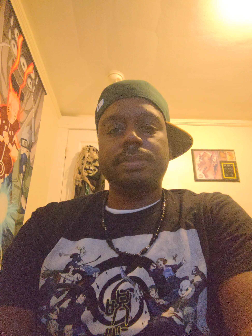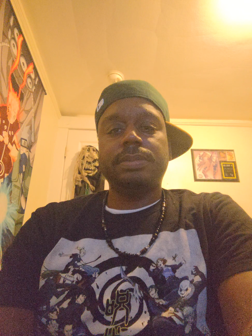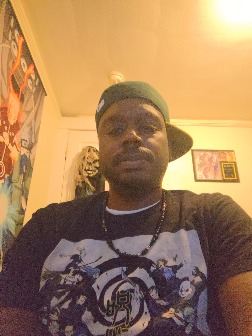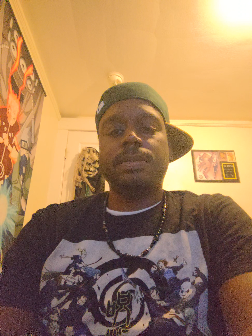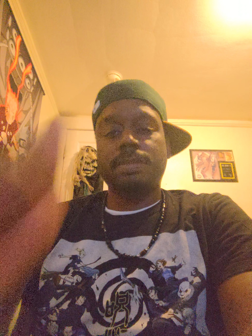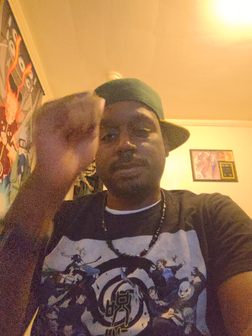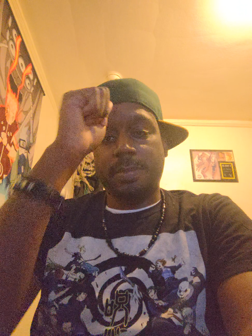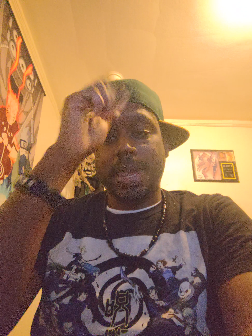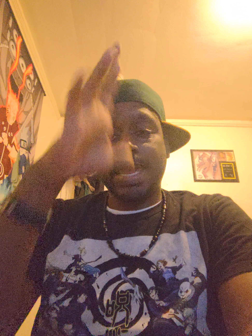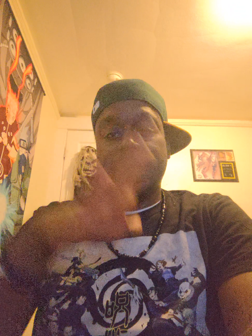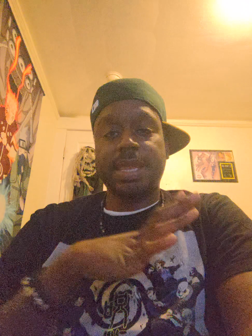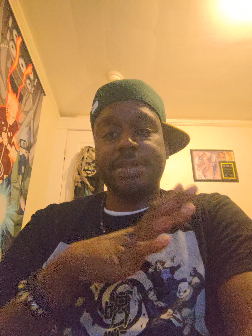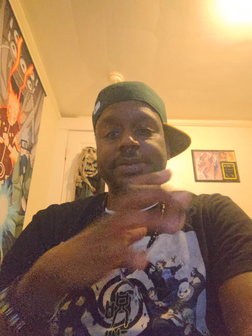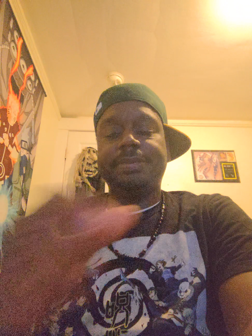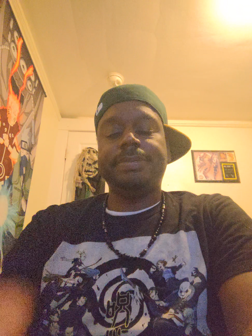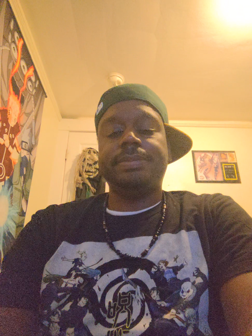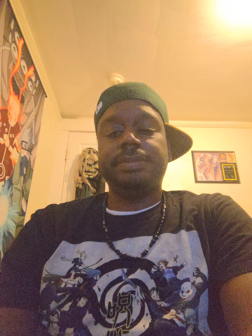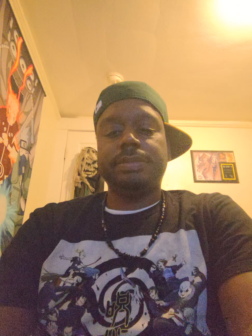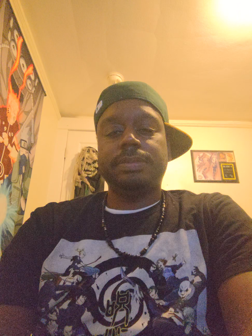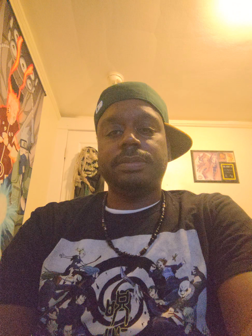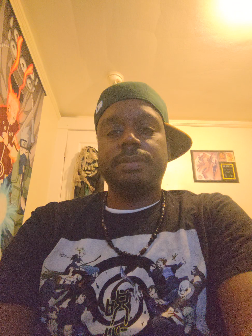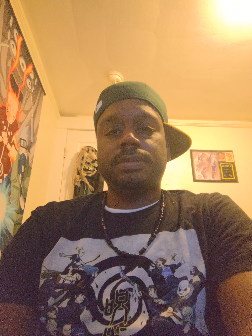man